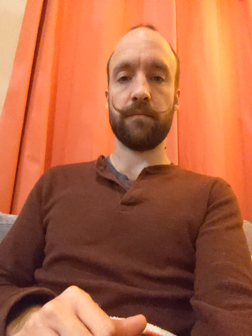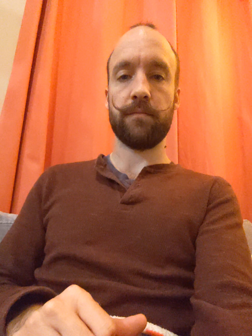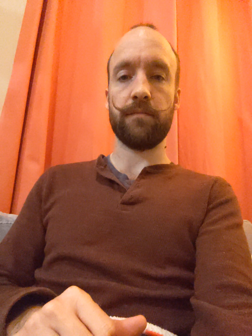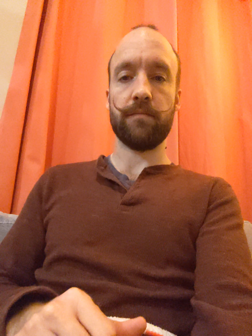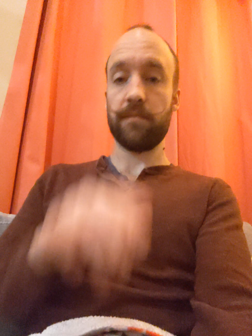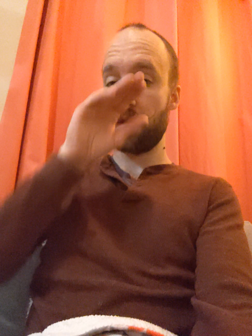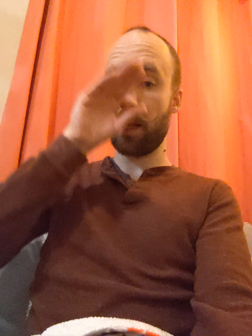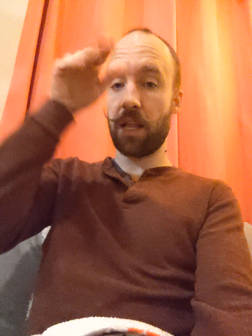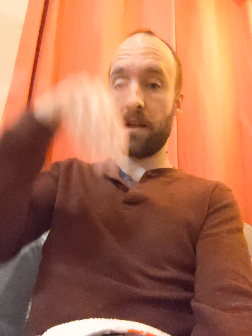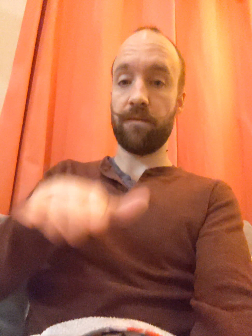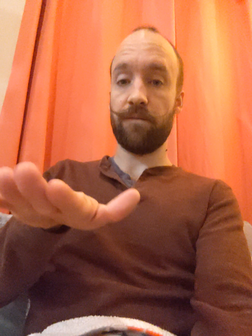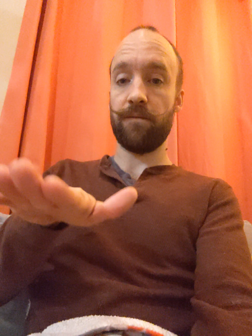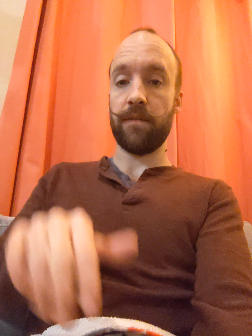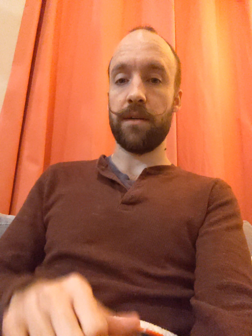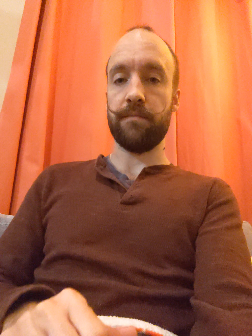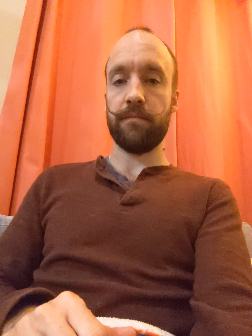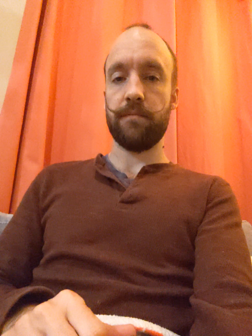elephant